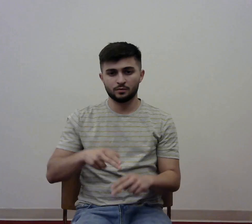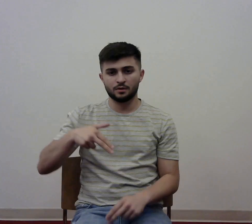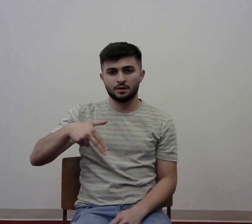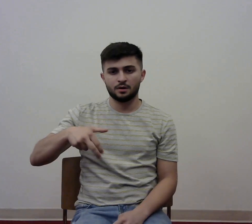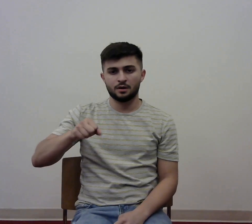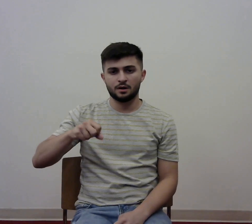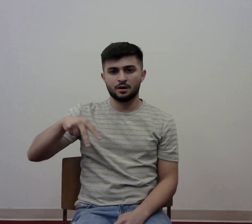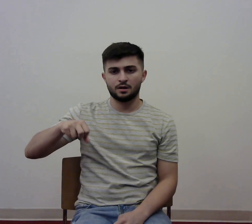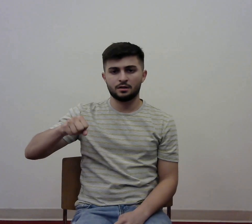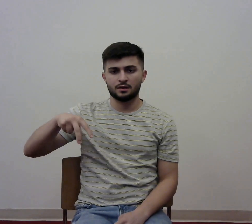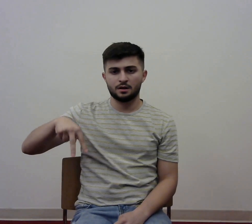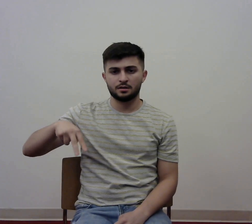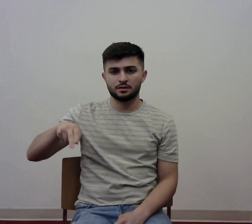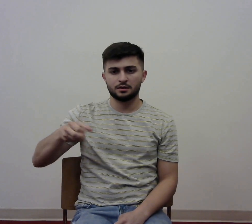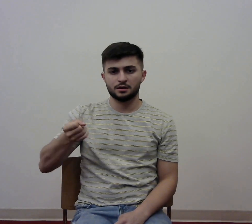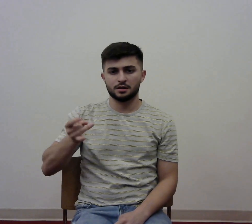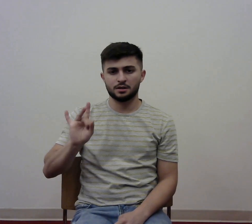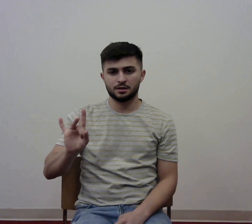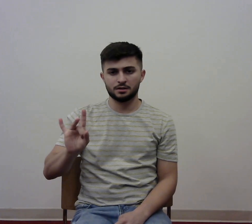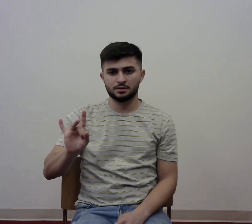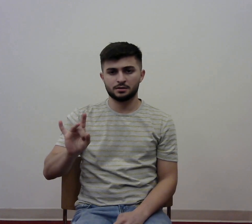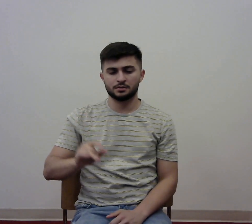halaldır